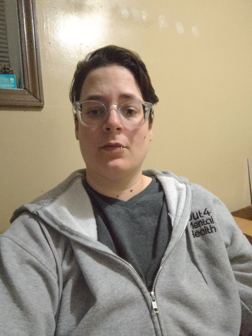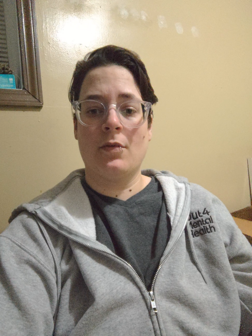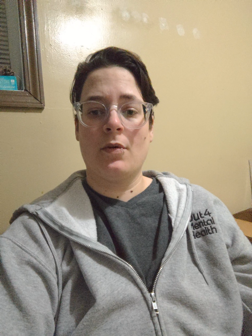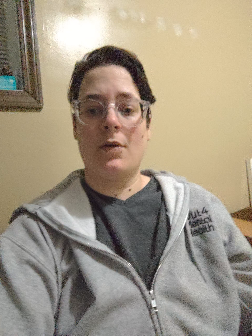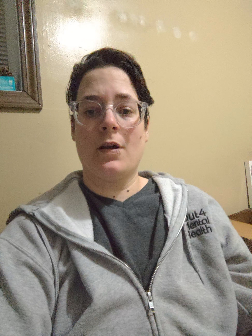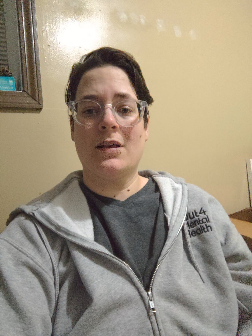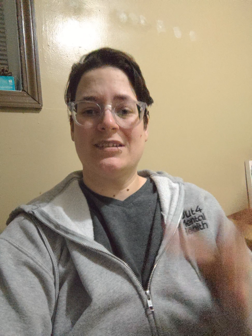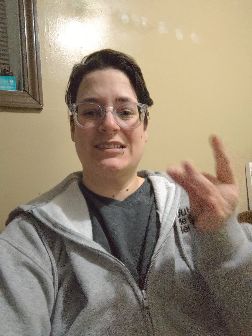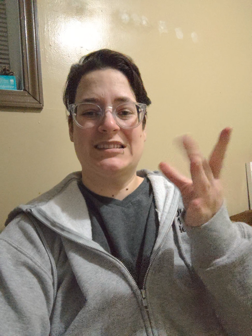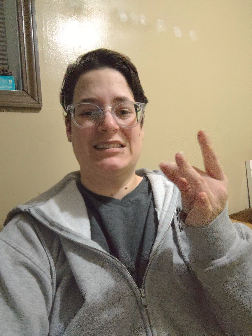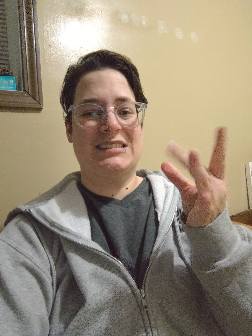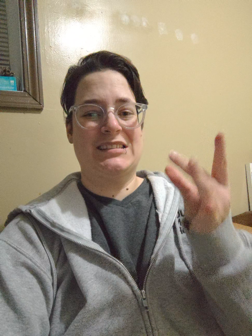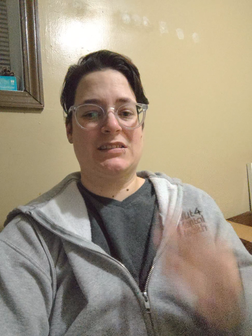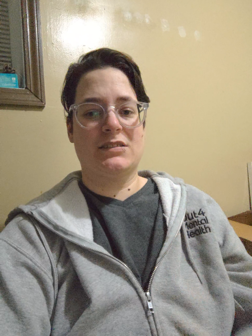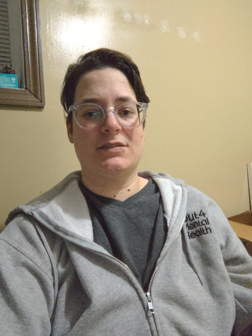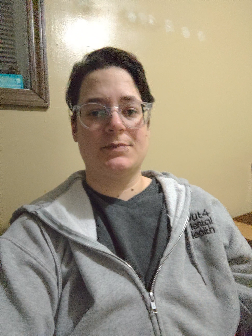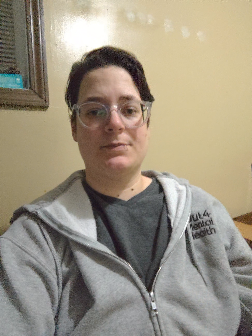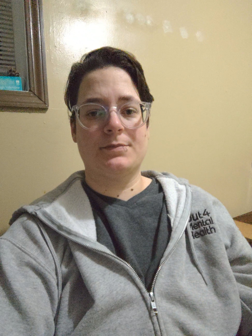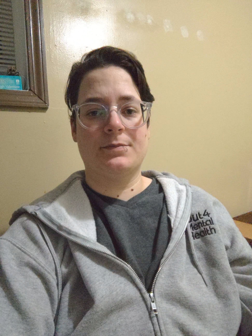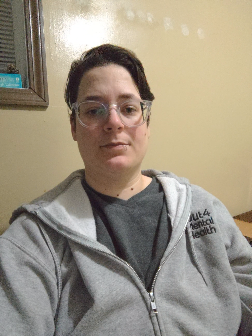sticky